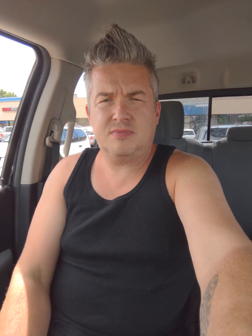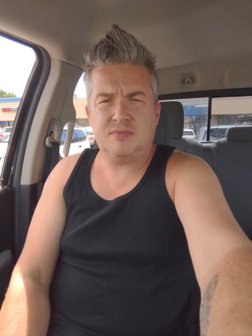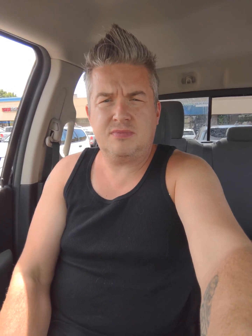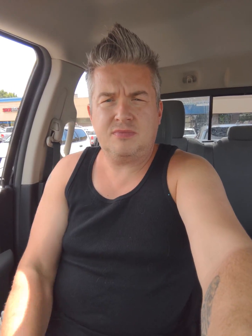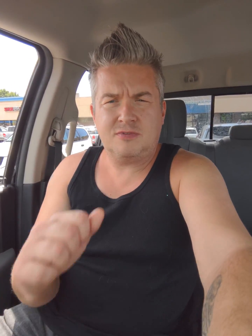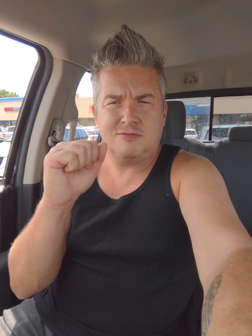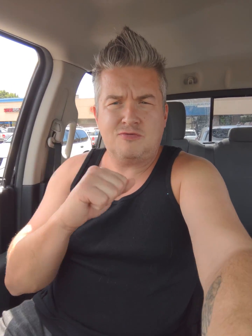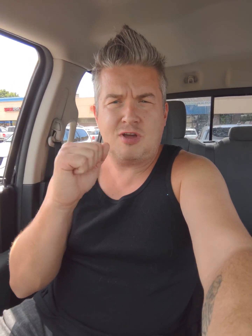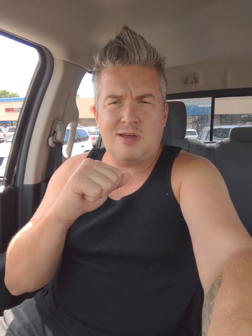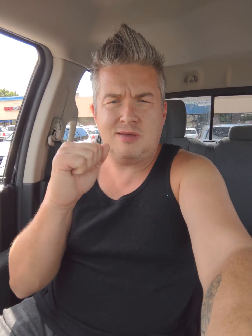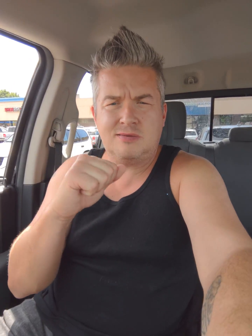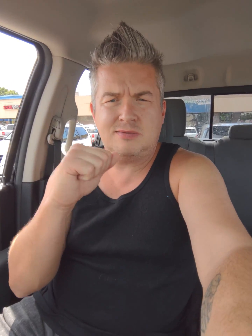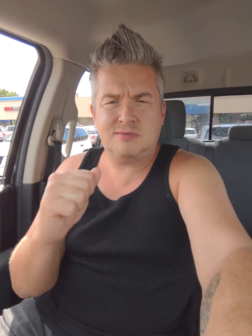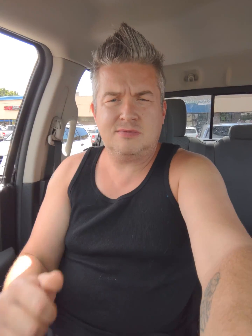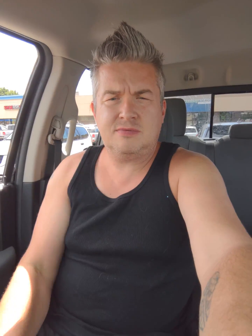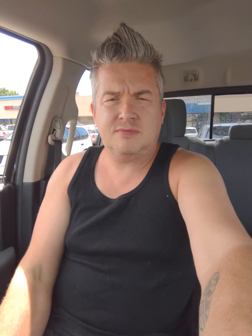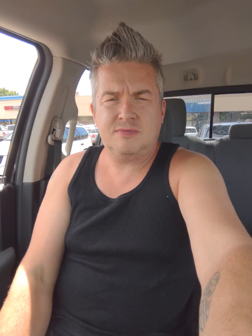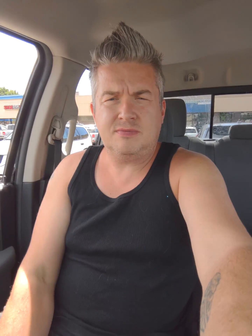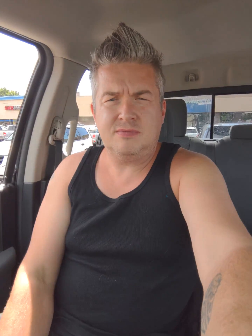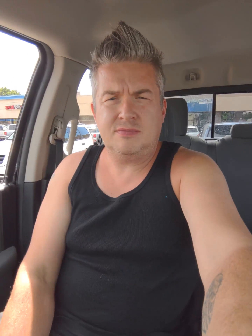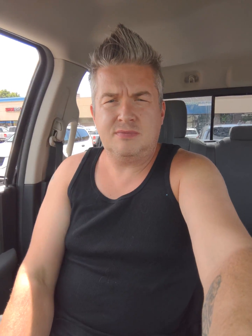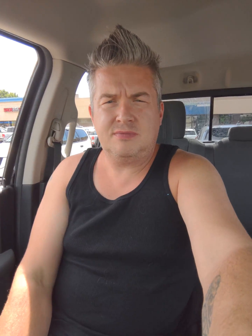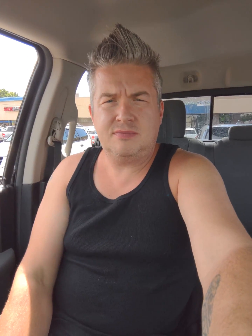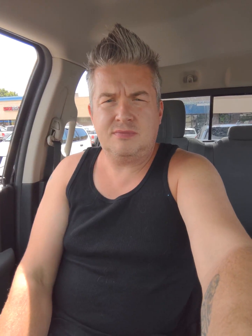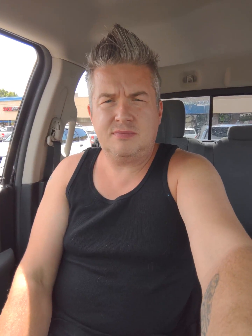rock